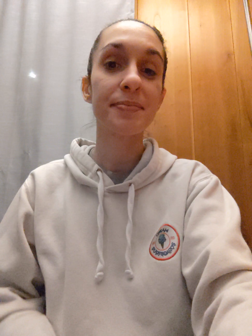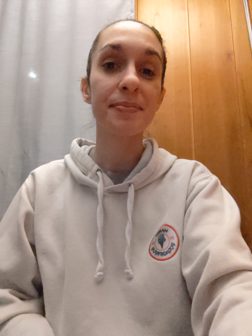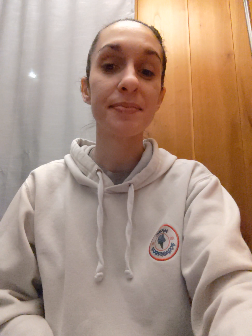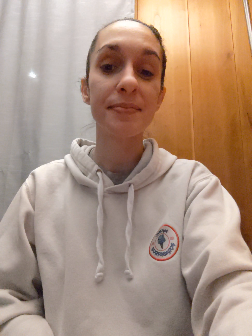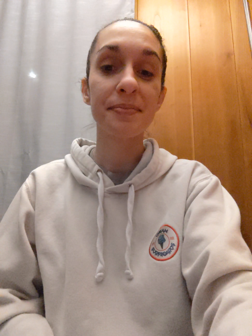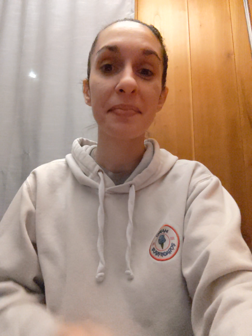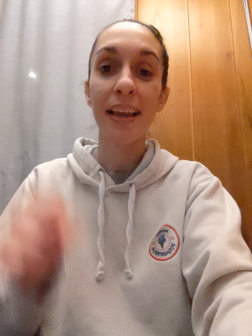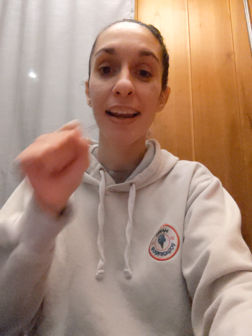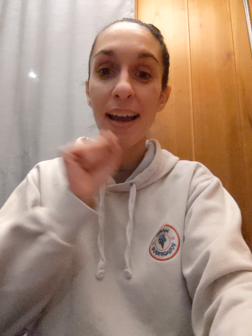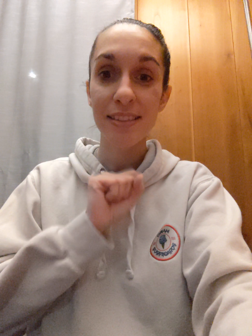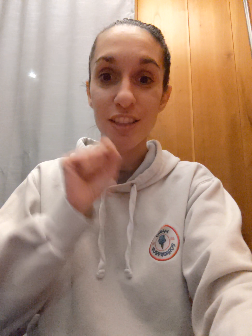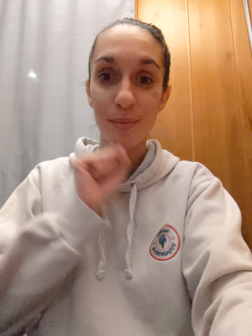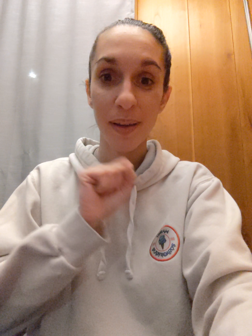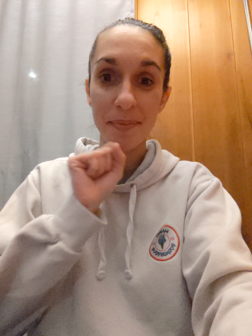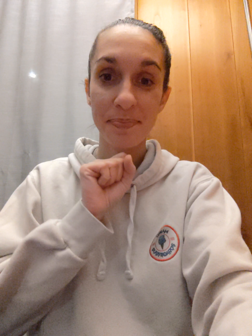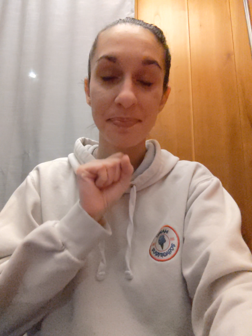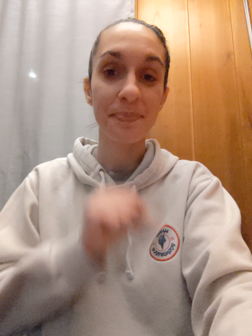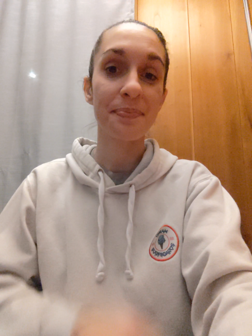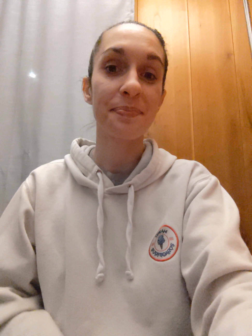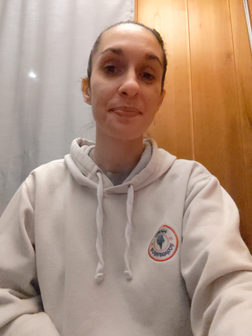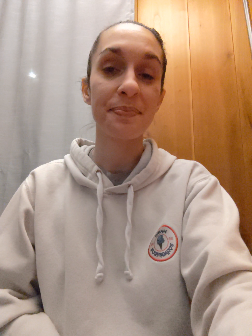ice cream